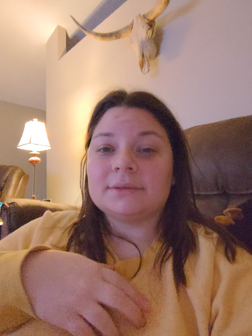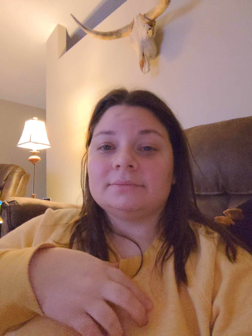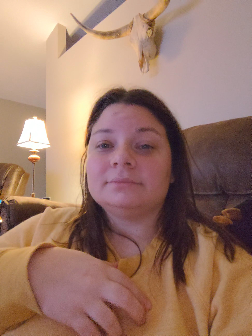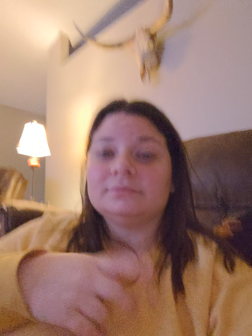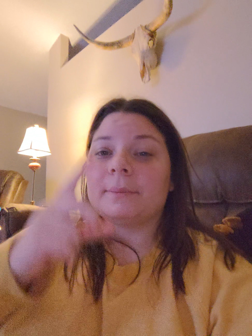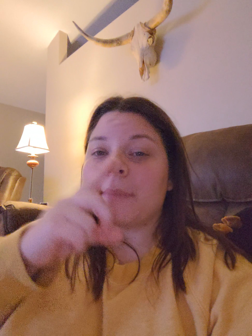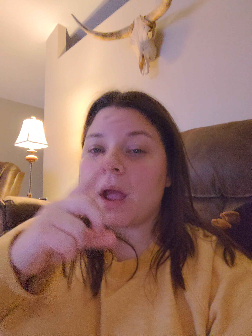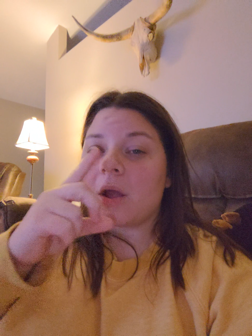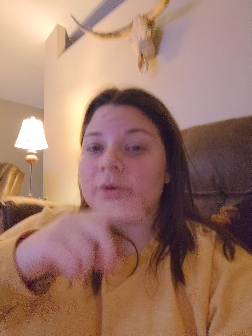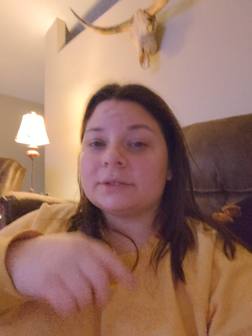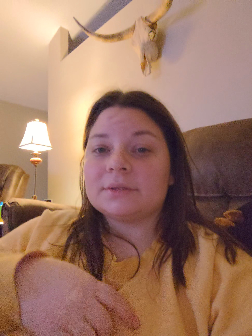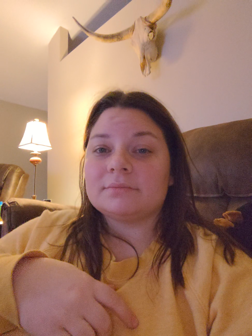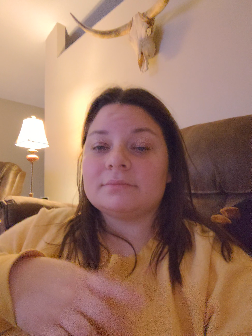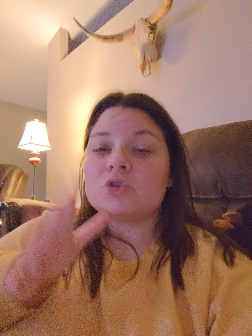mouse